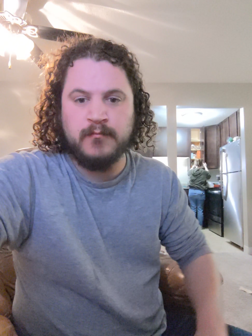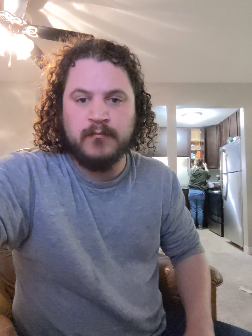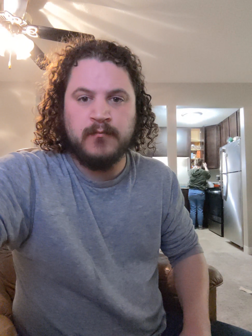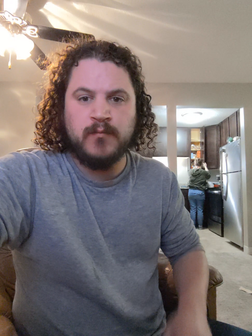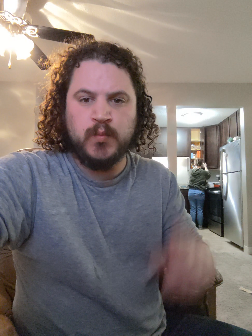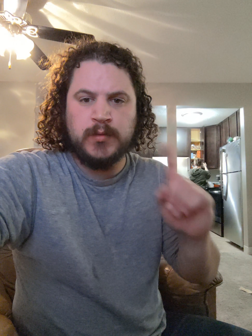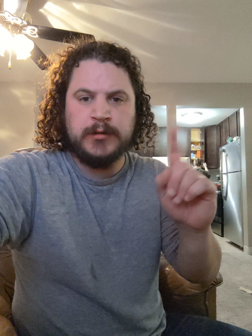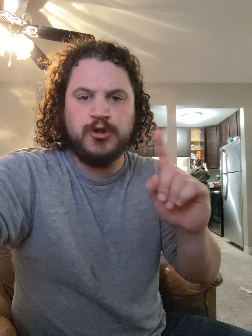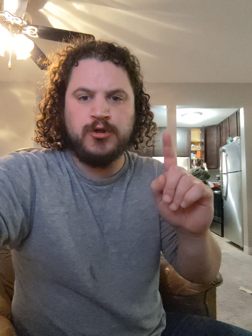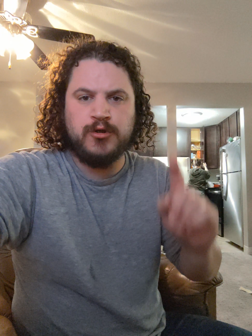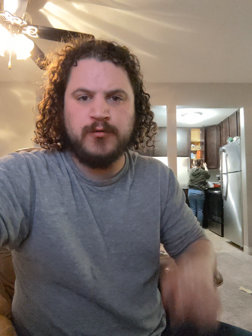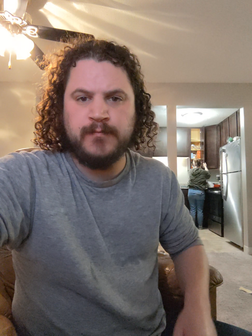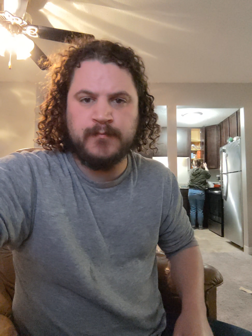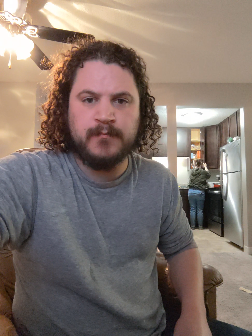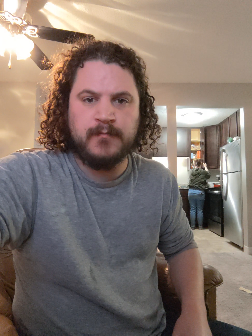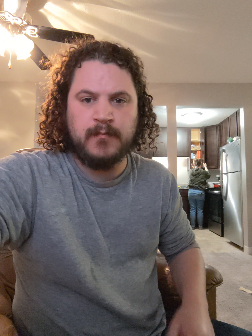where